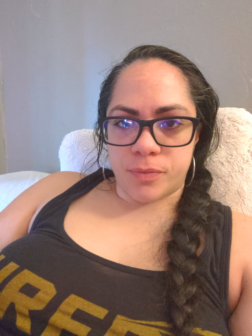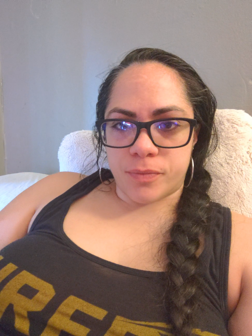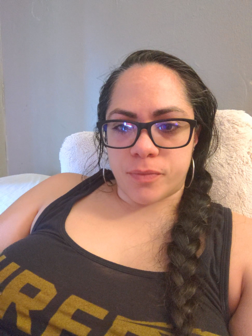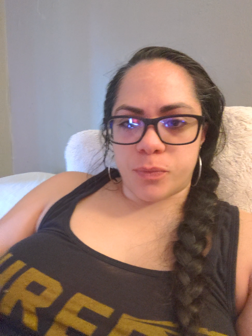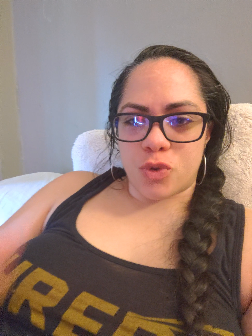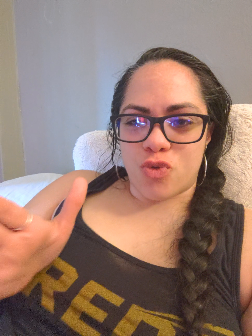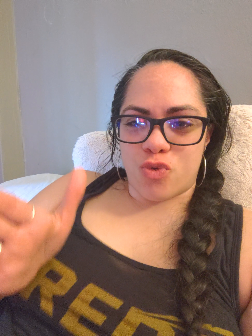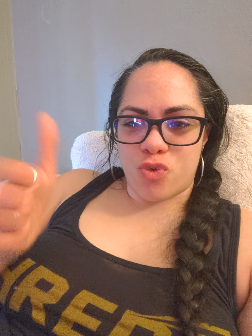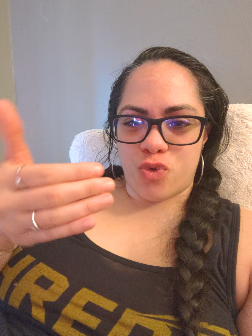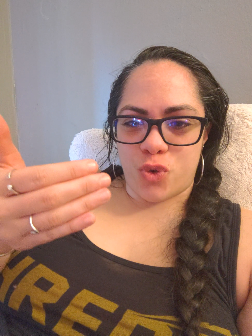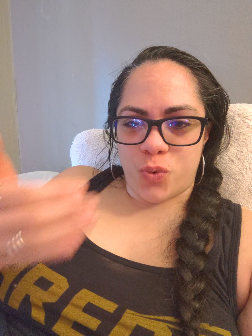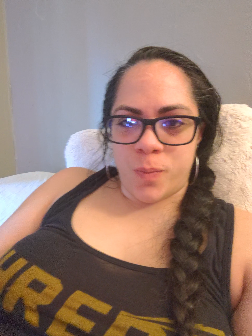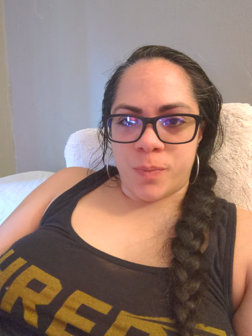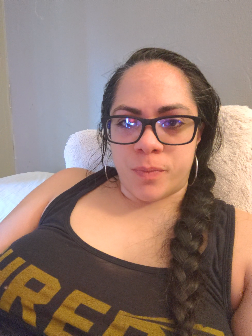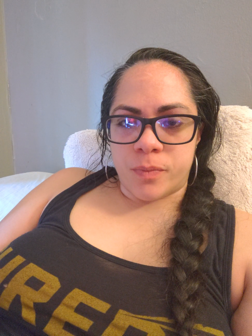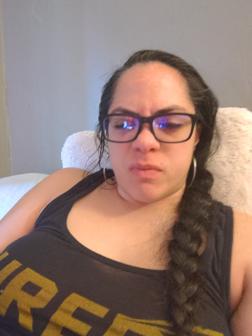room